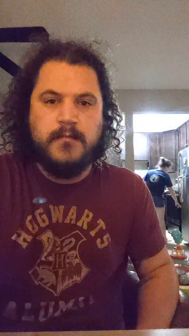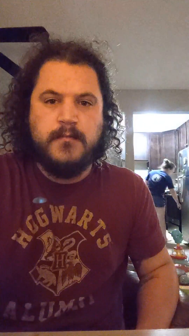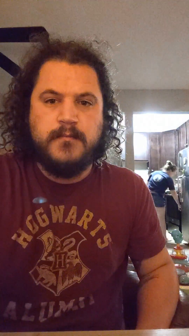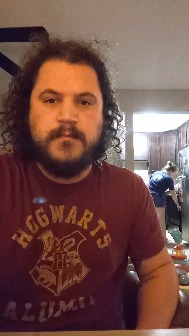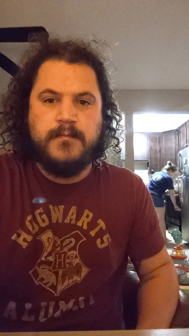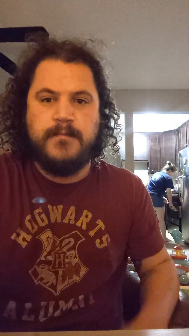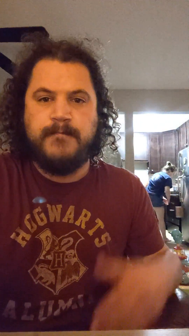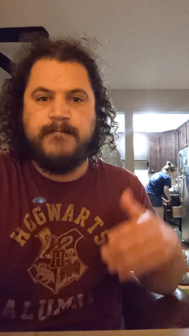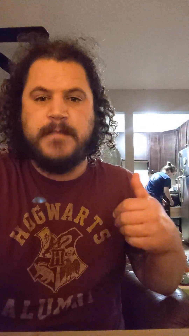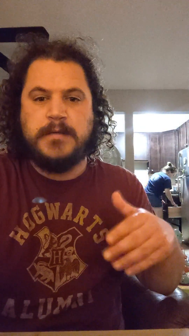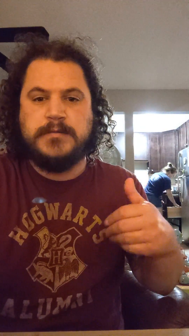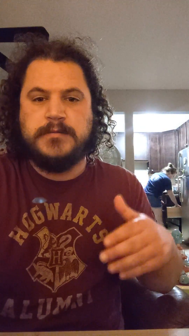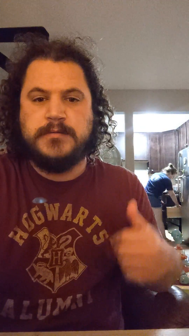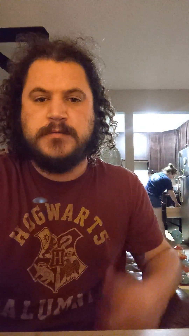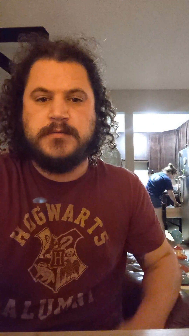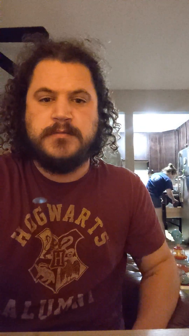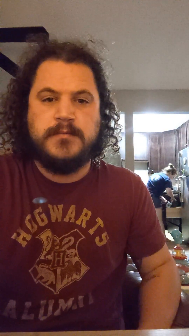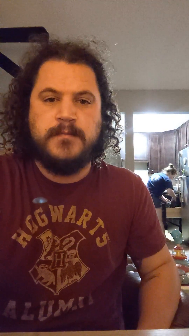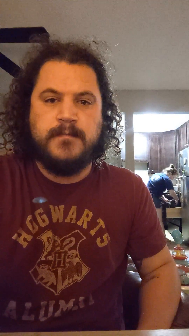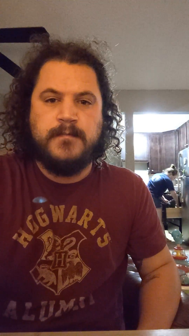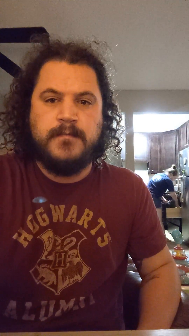pants